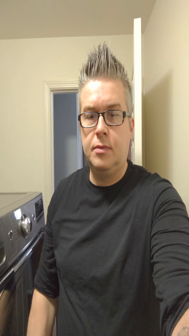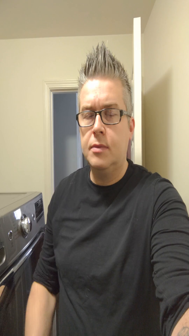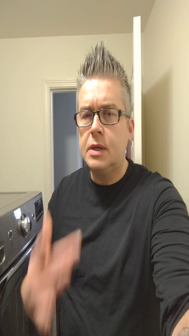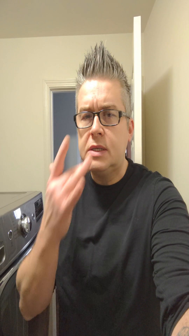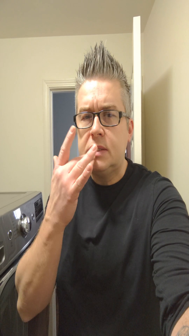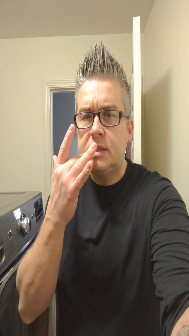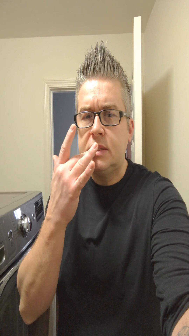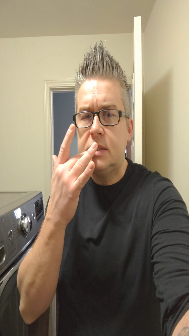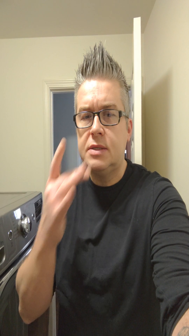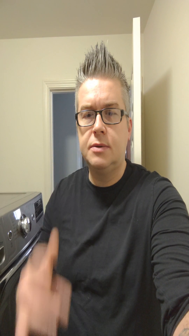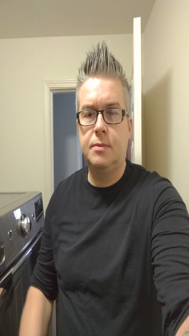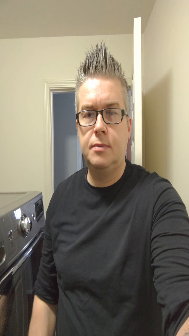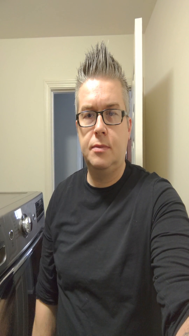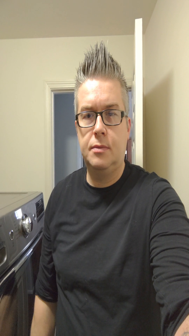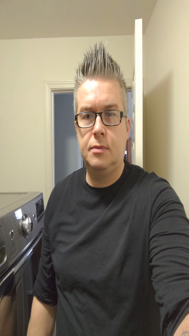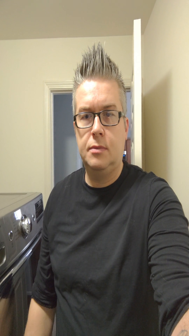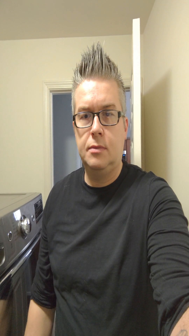taste